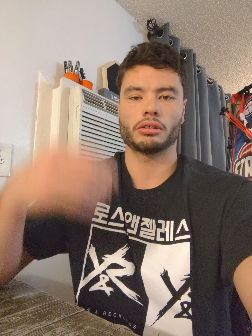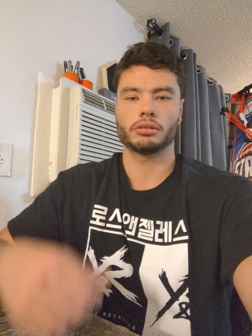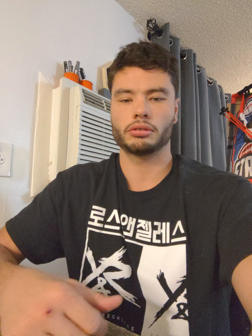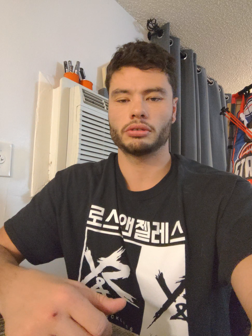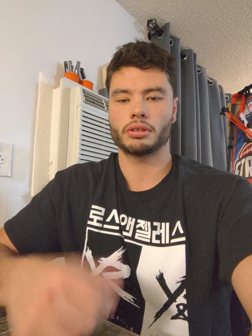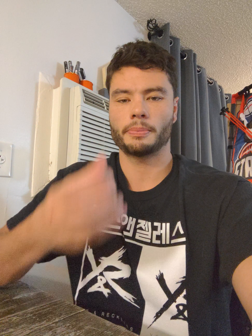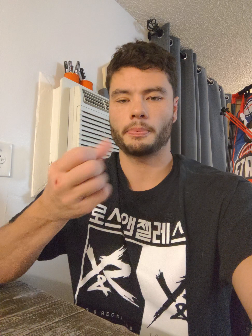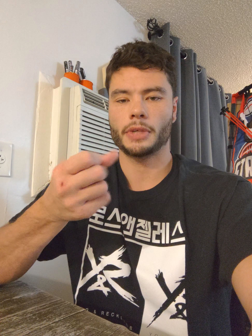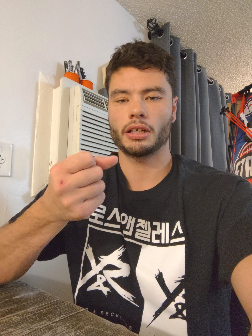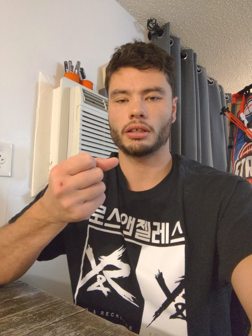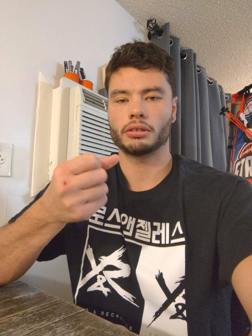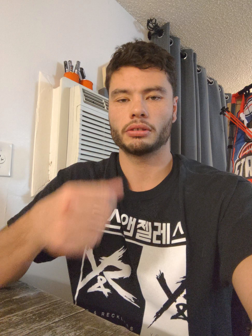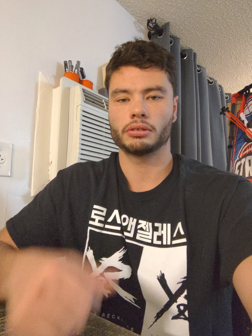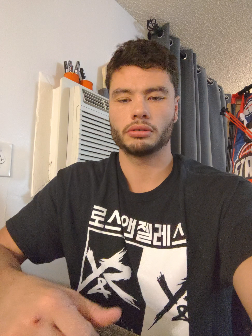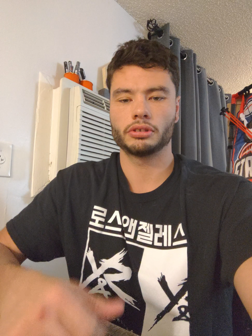milk